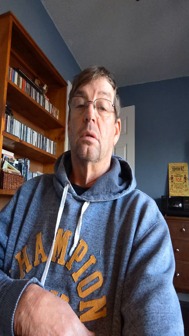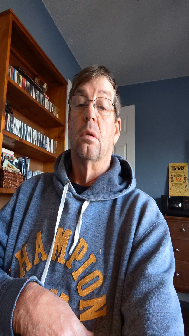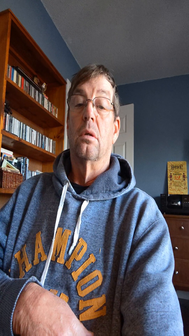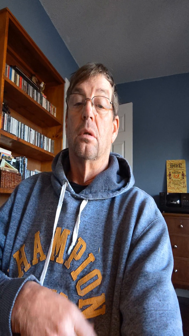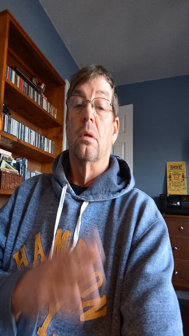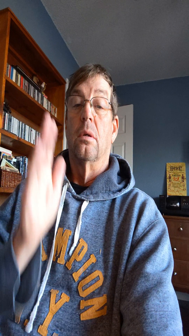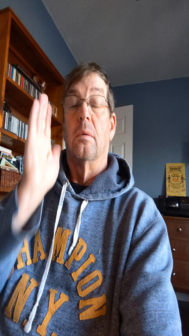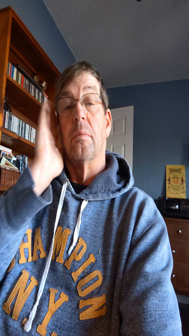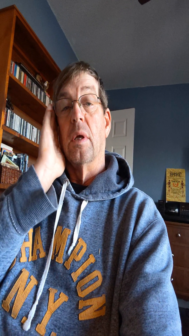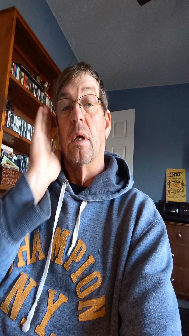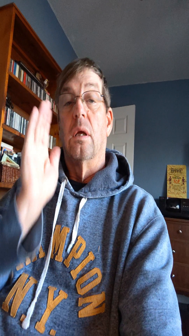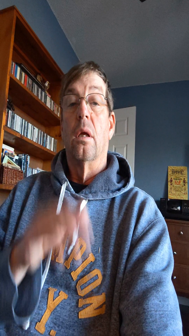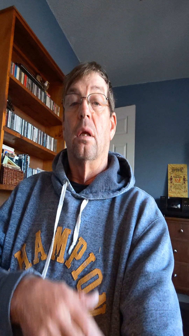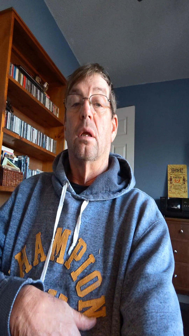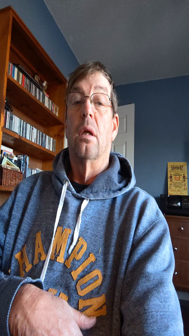bed